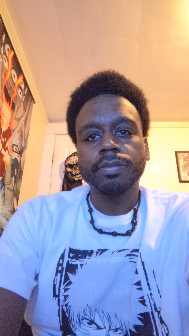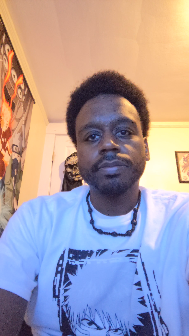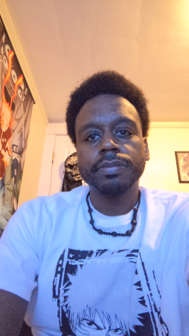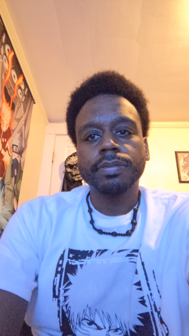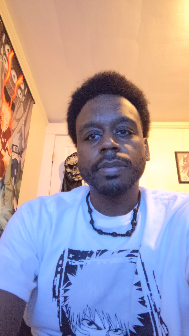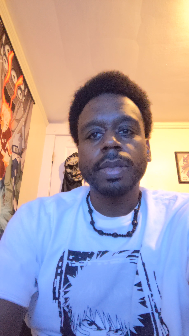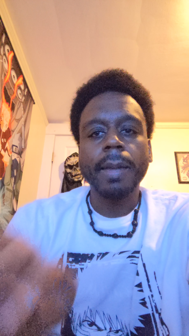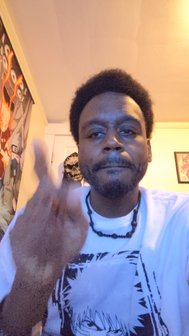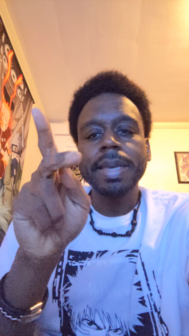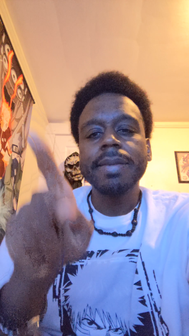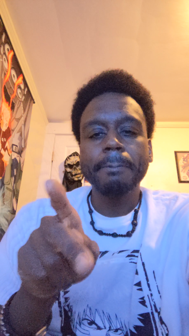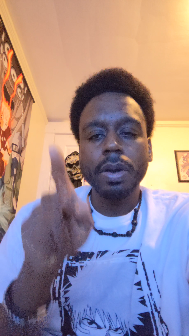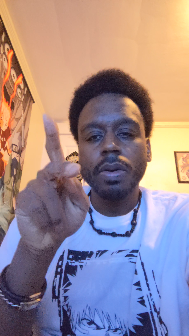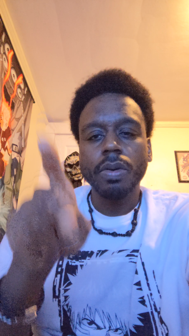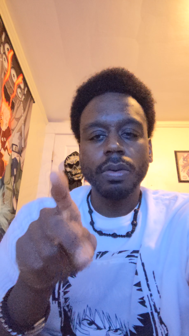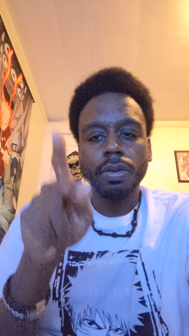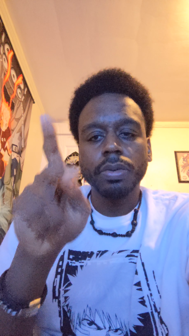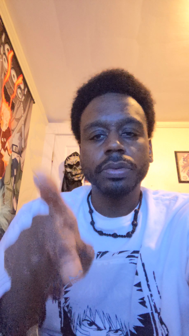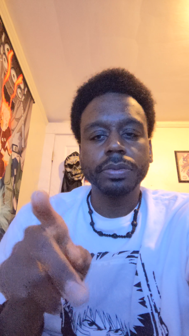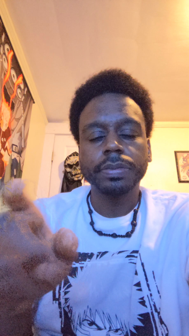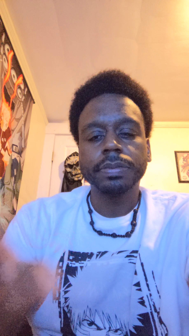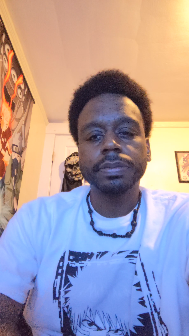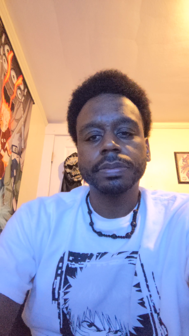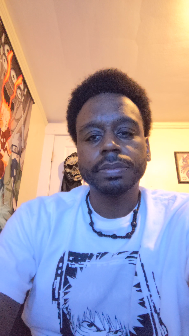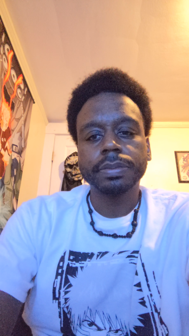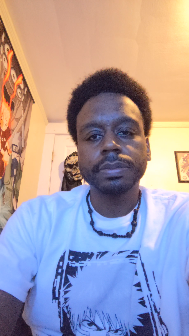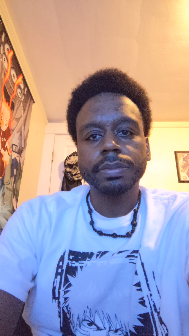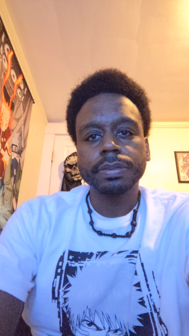people